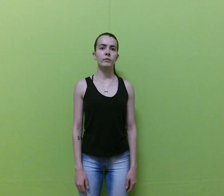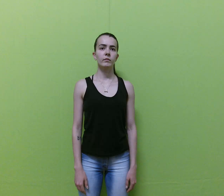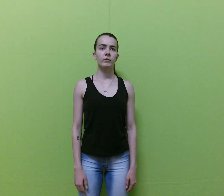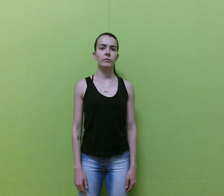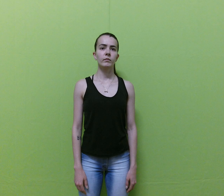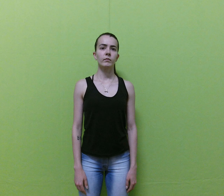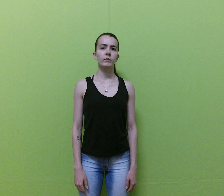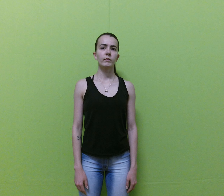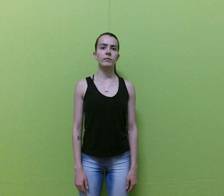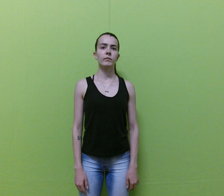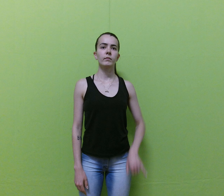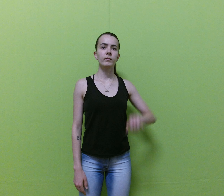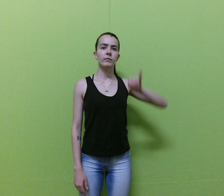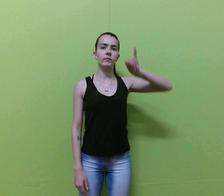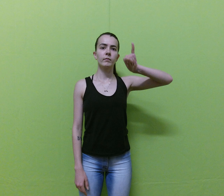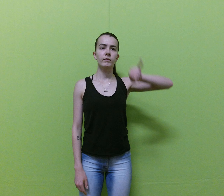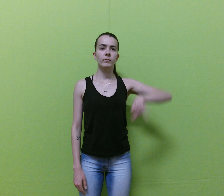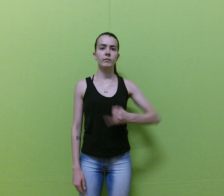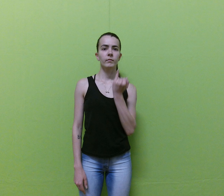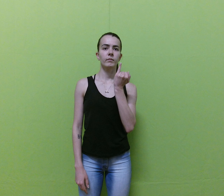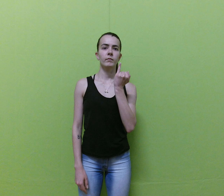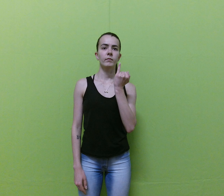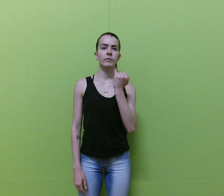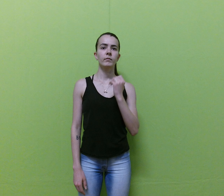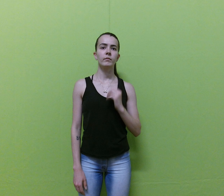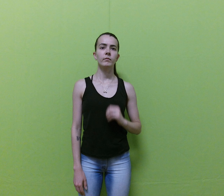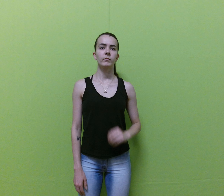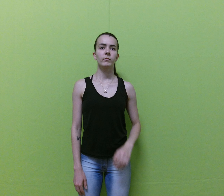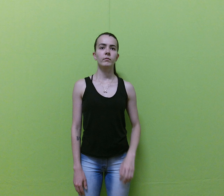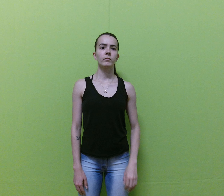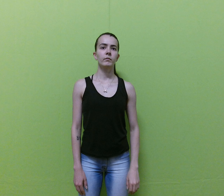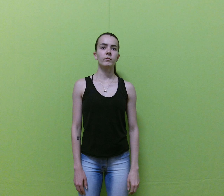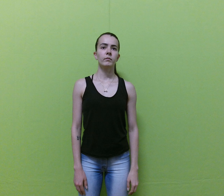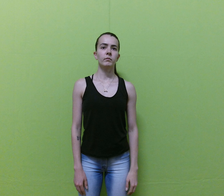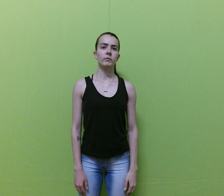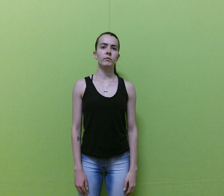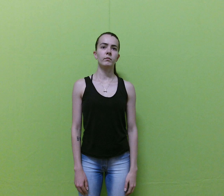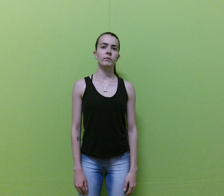aproveitar